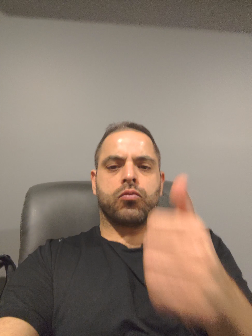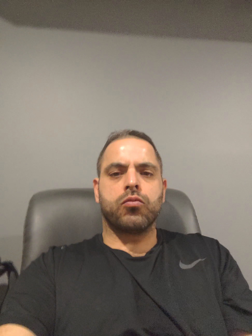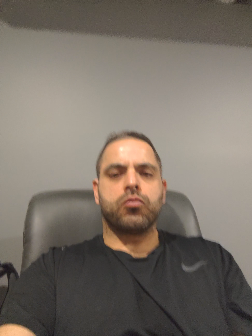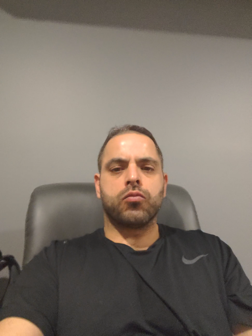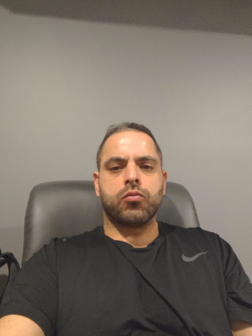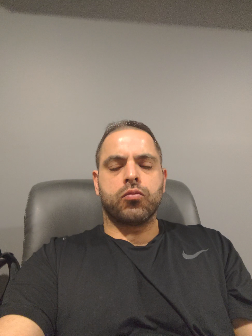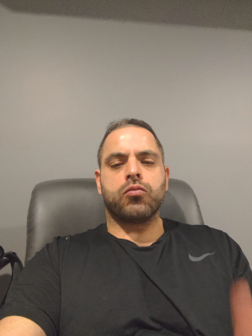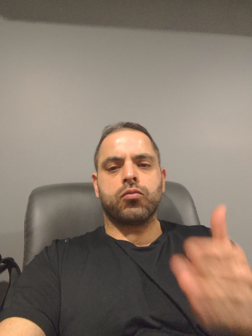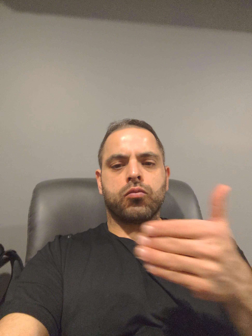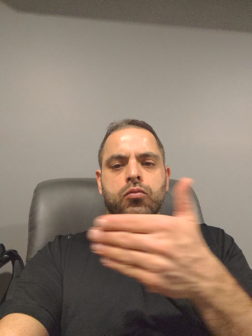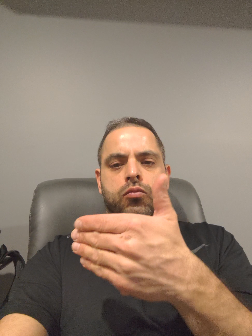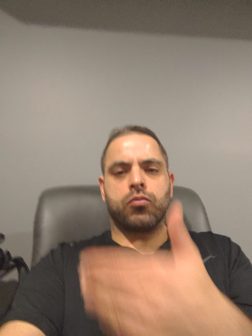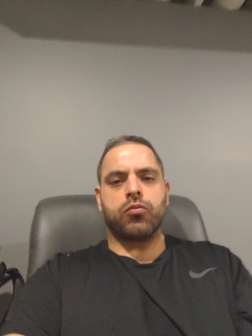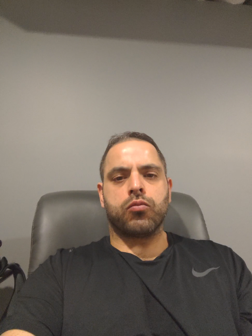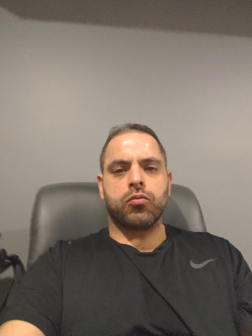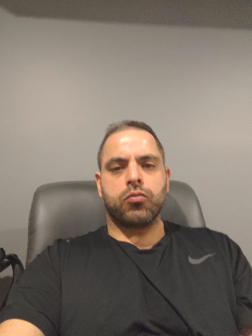fish